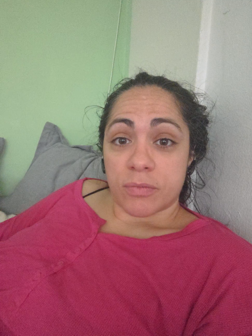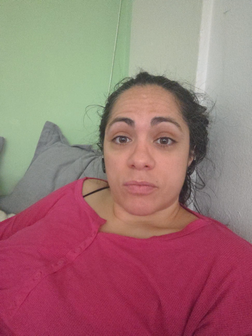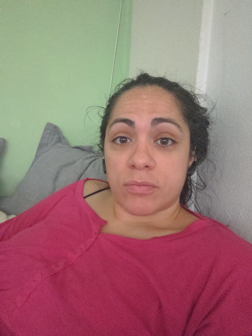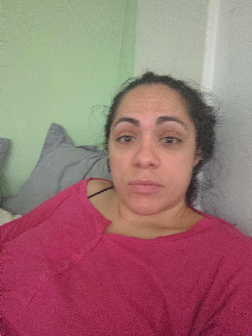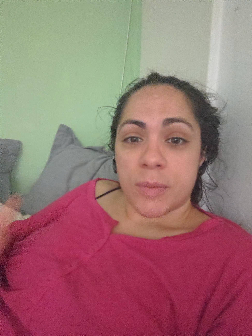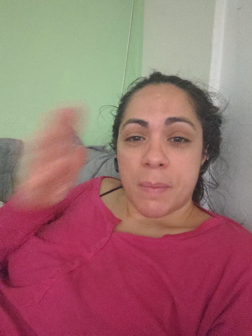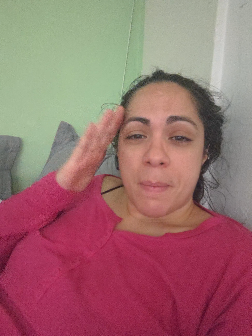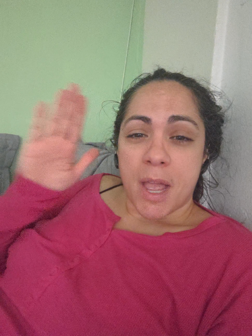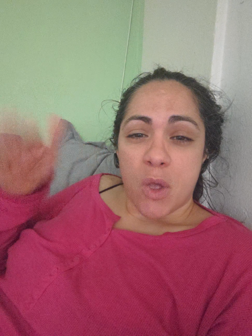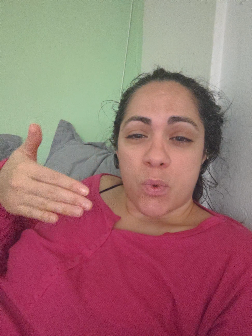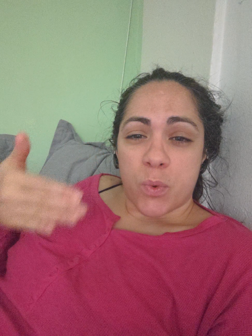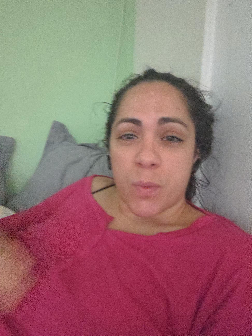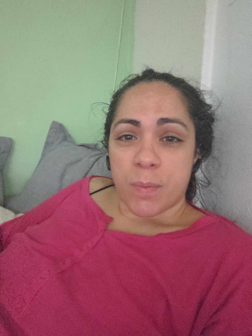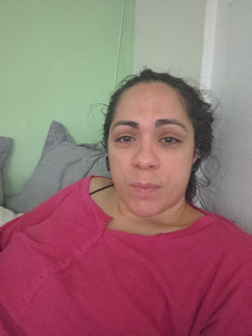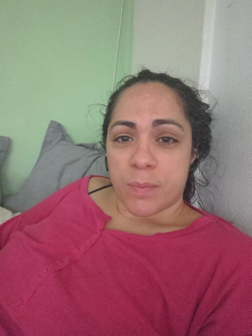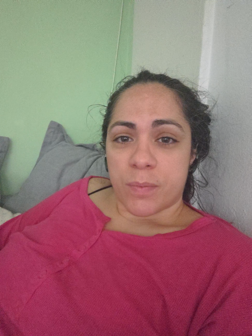bedroom